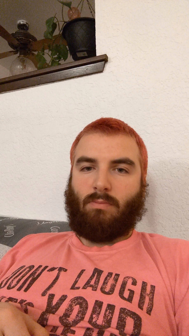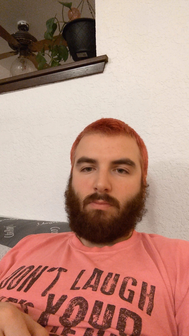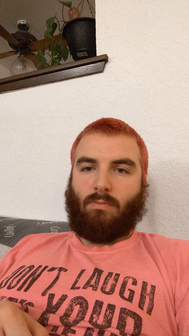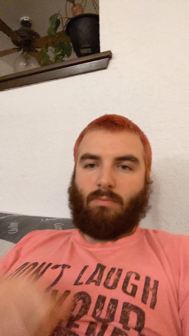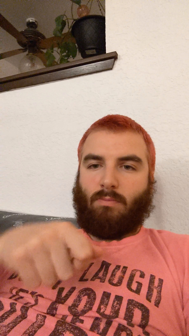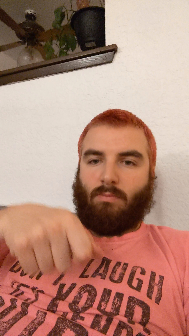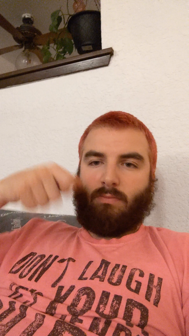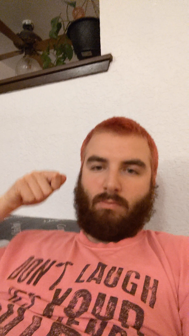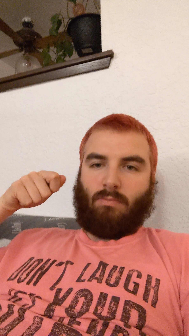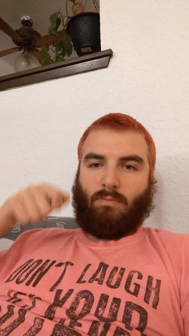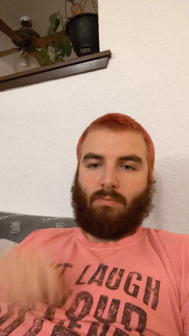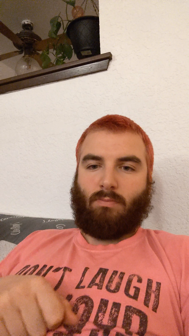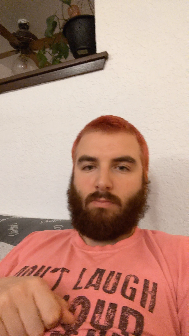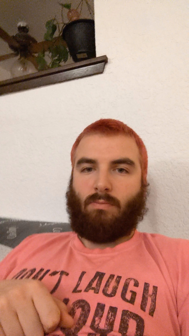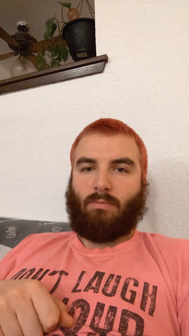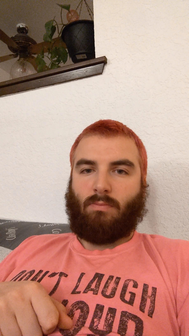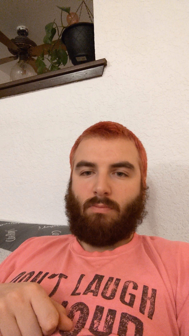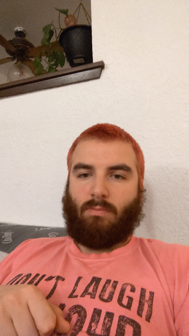pull